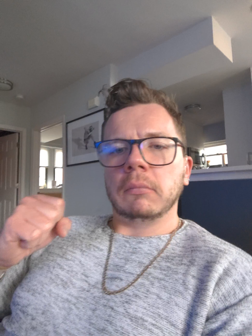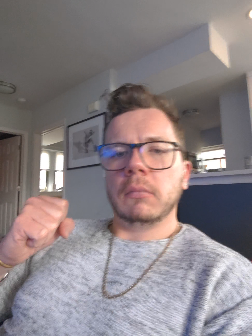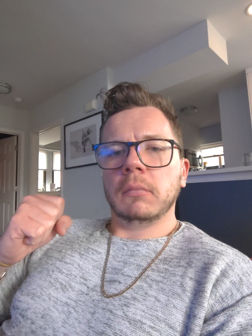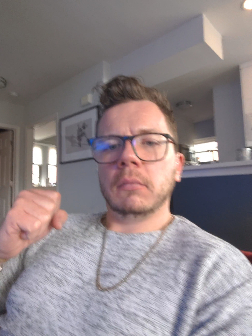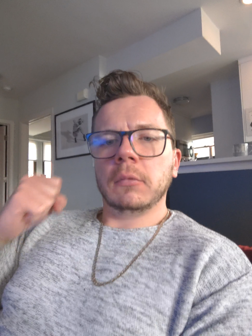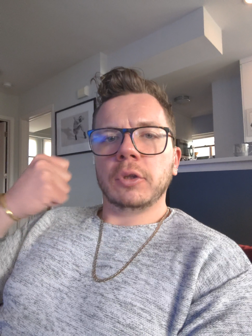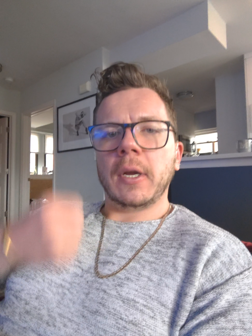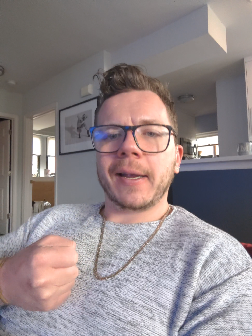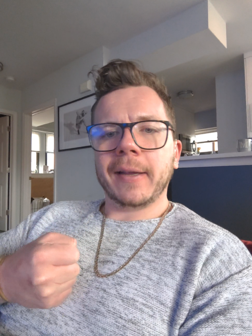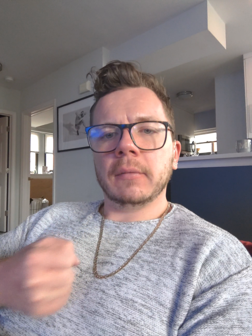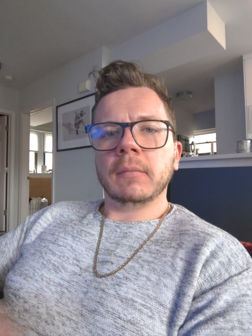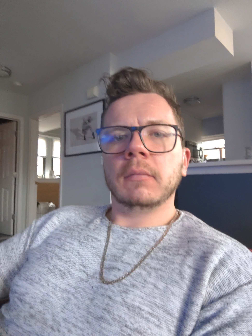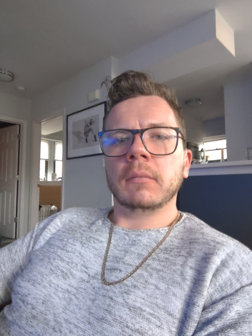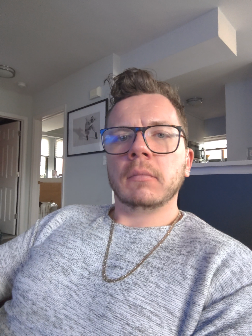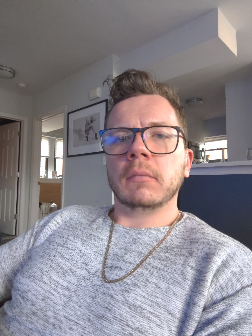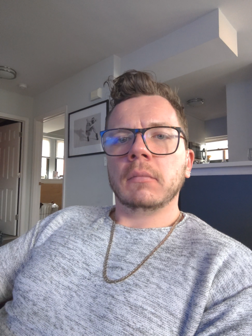jacket